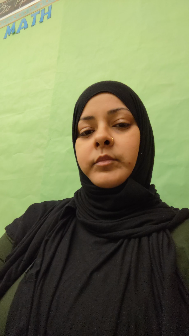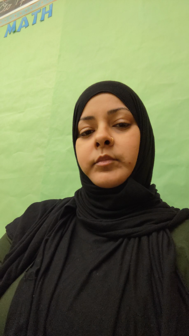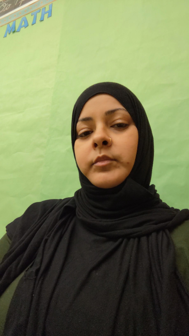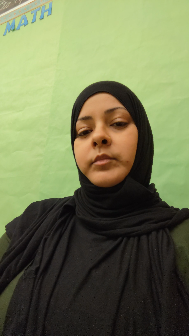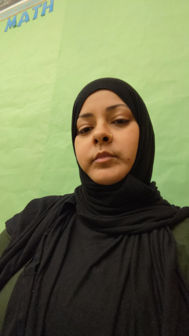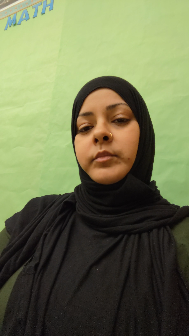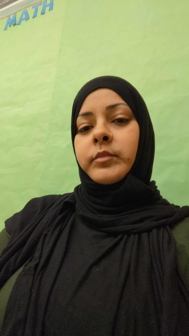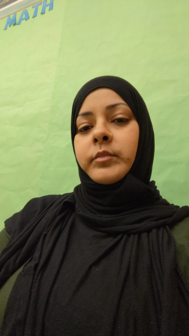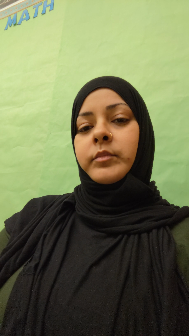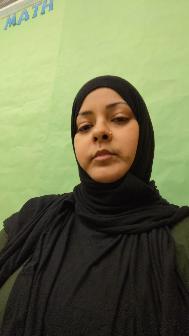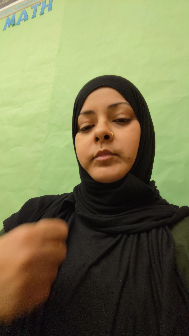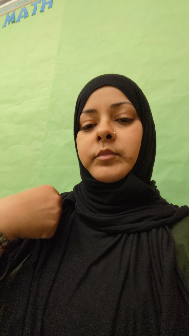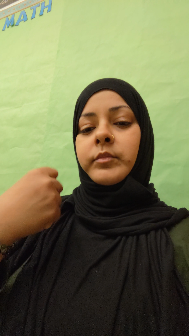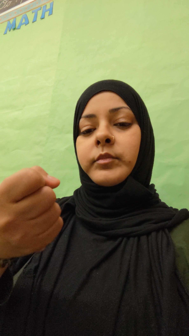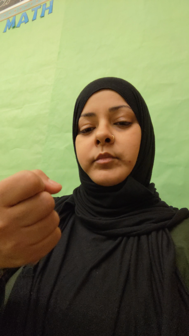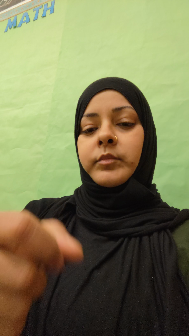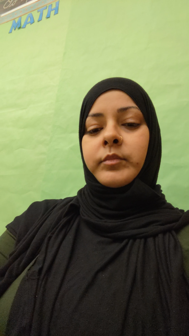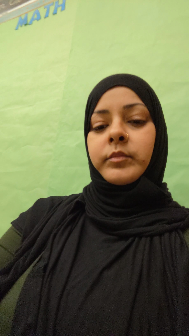drive